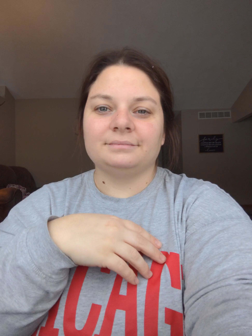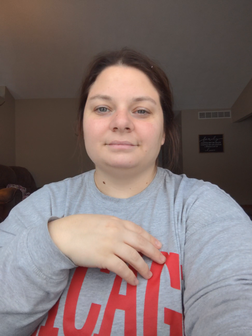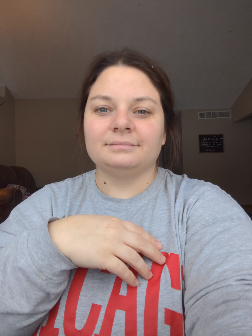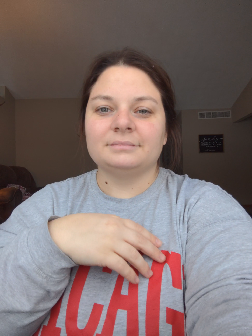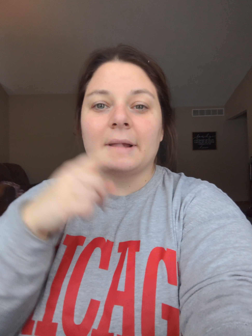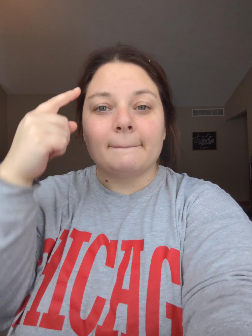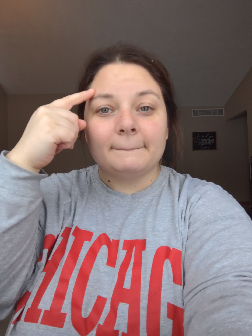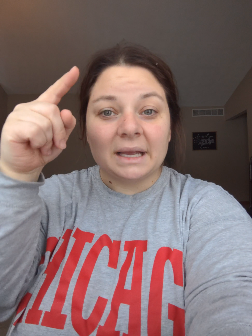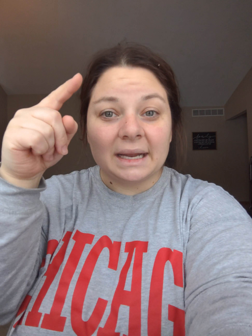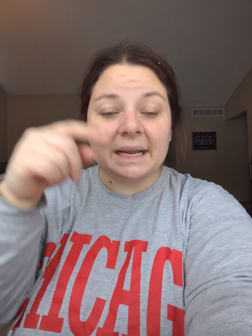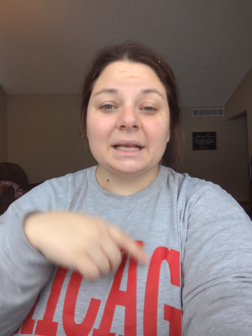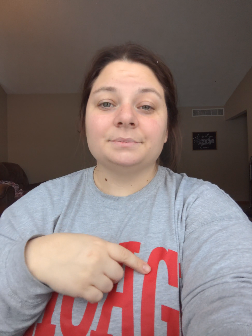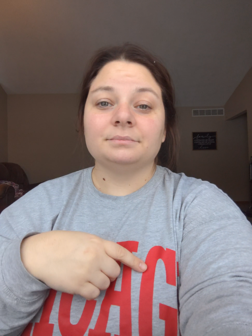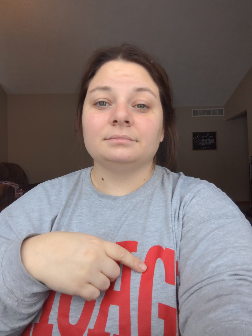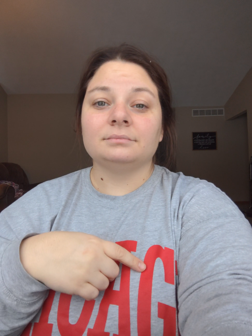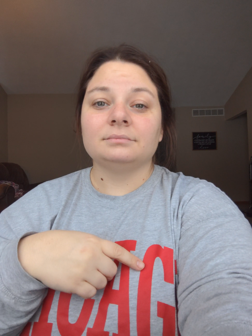penny